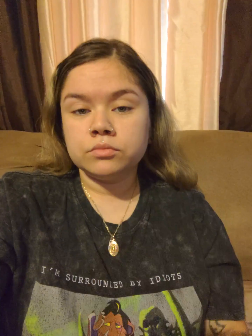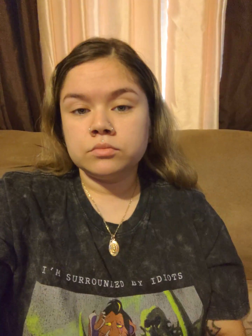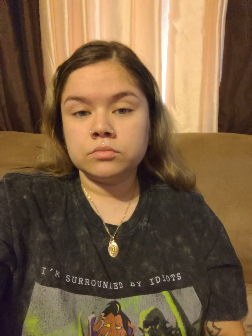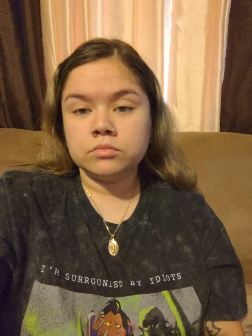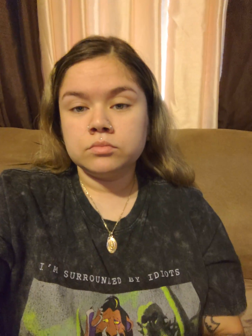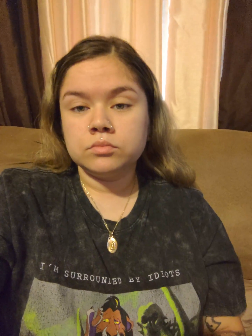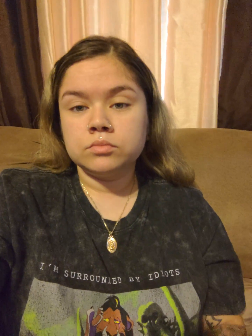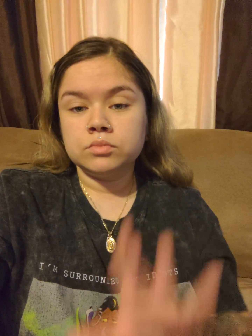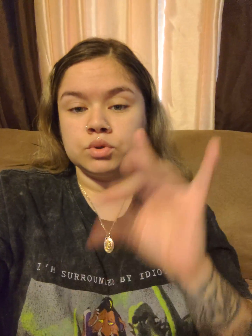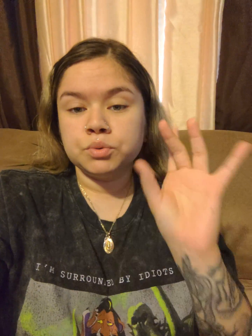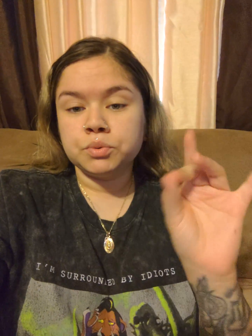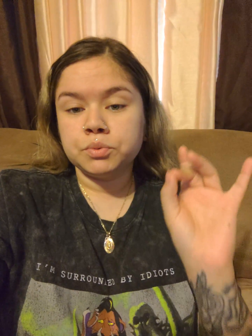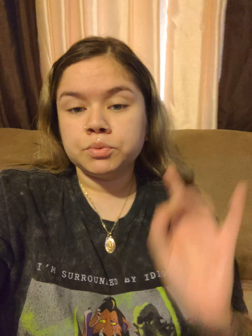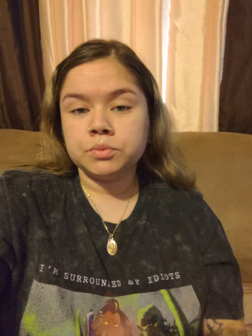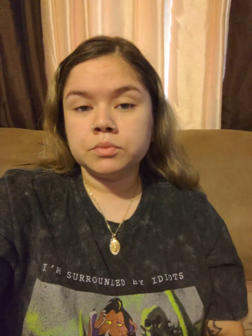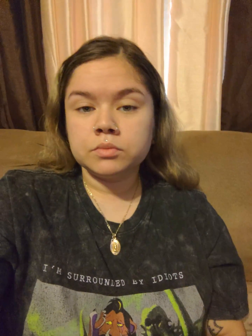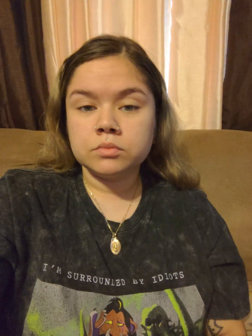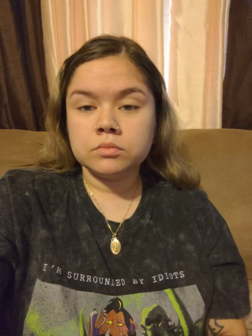choose